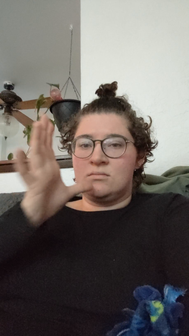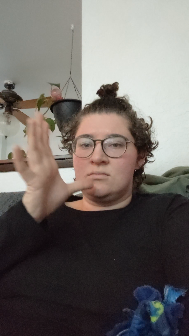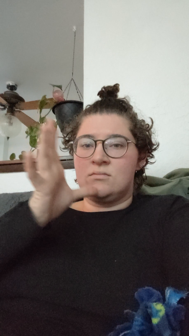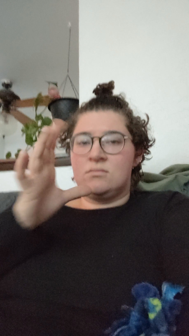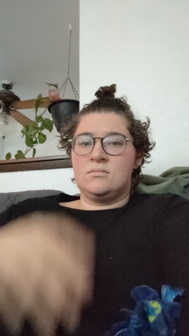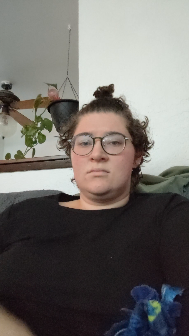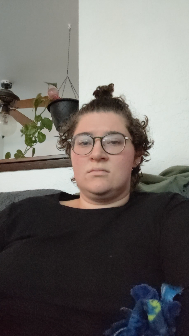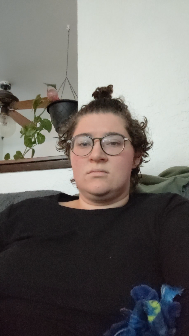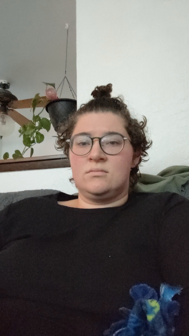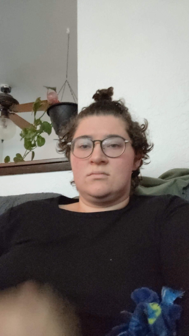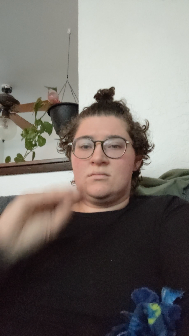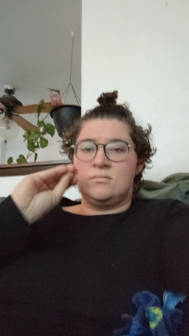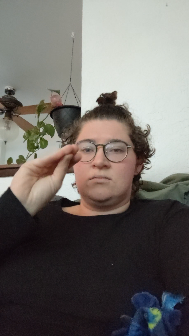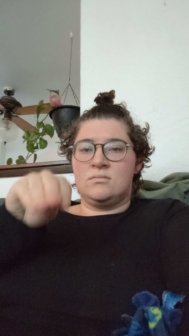put